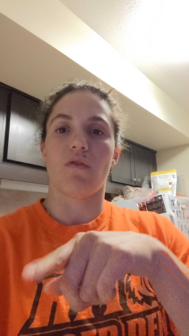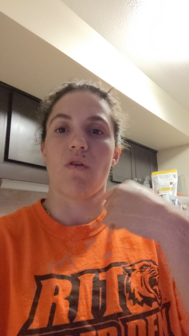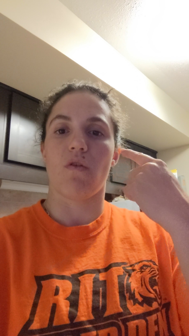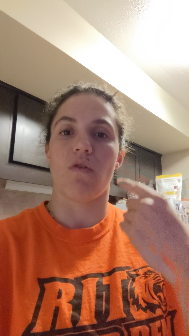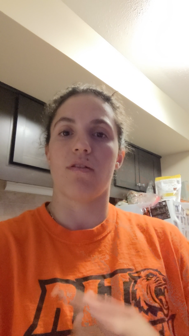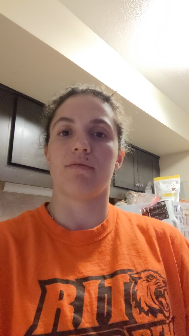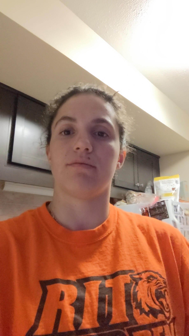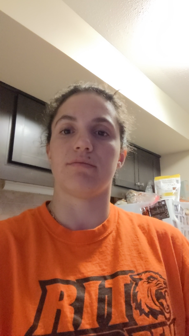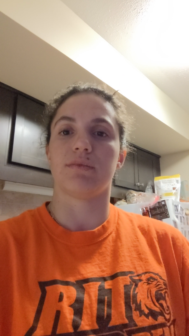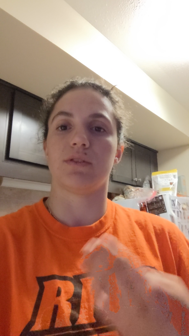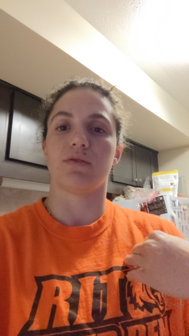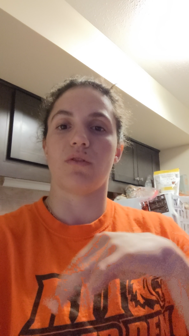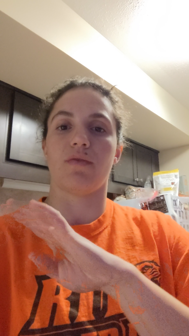scarf